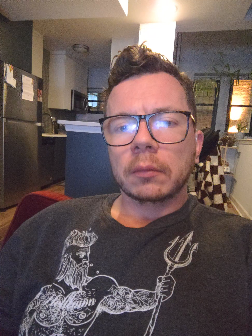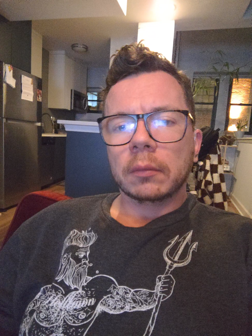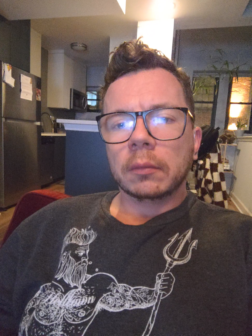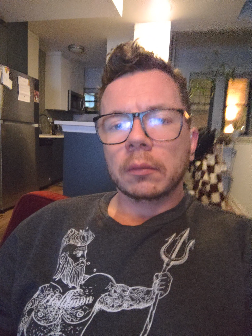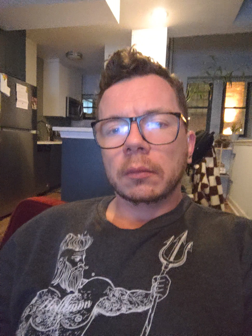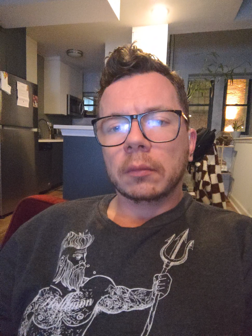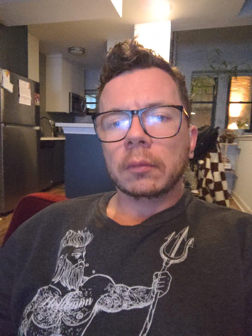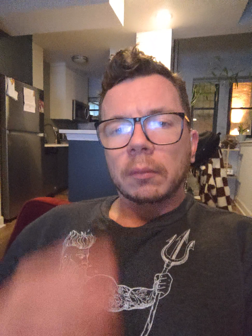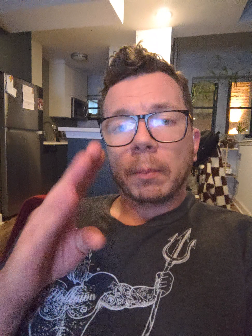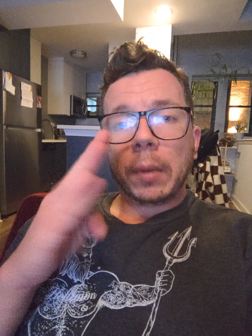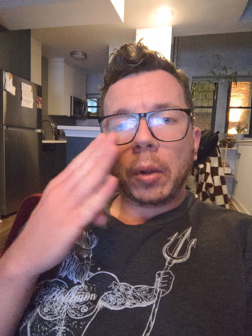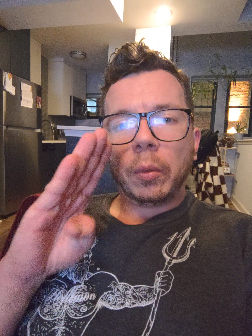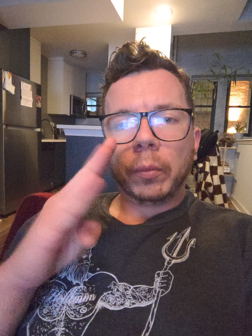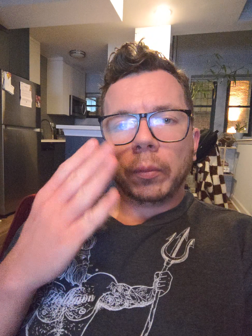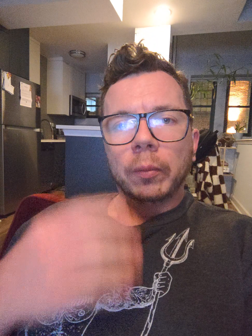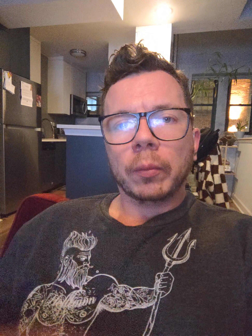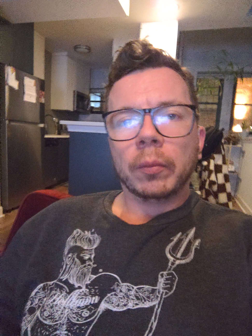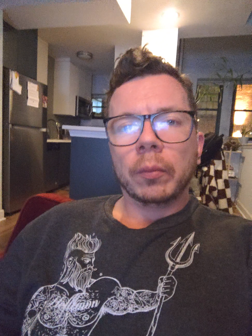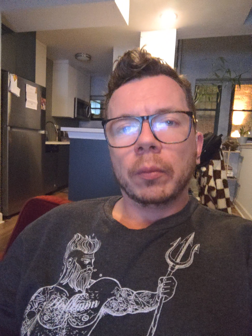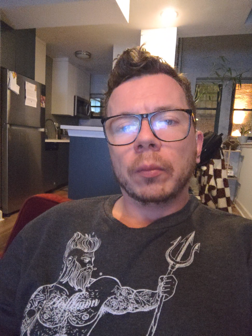blue